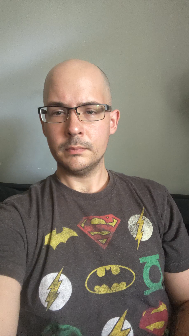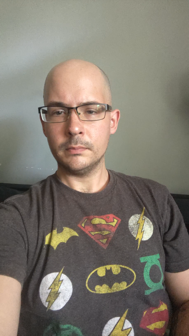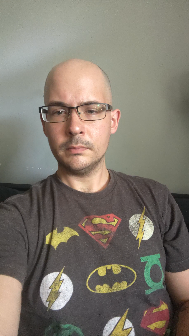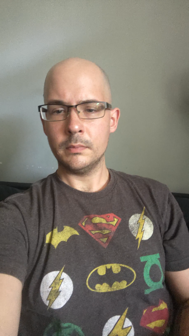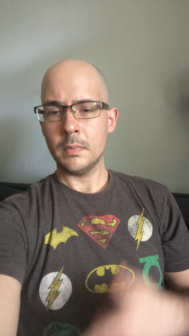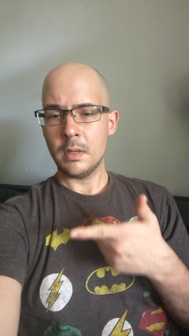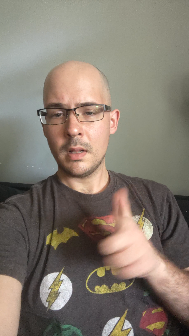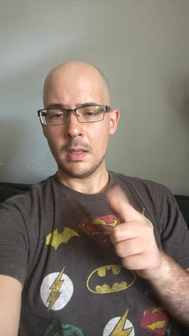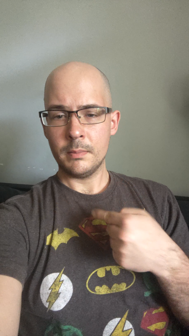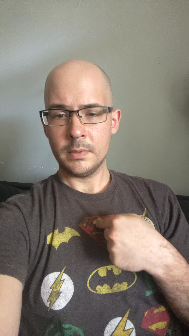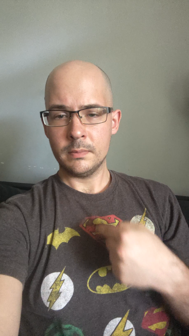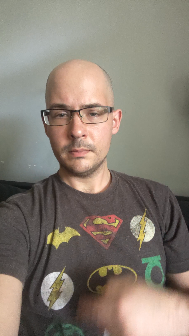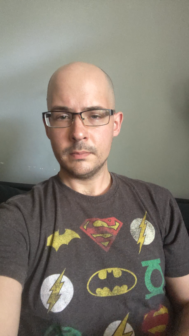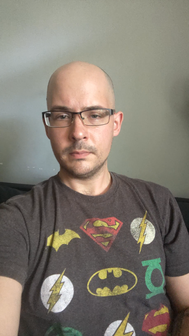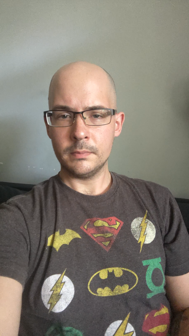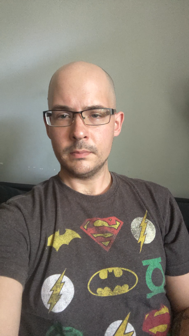let me